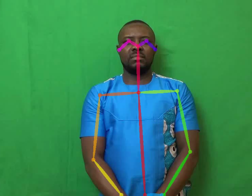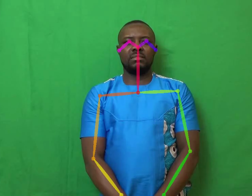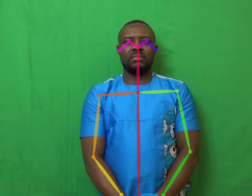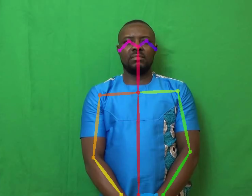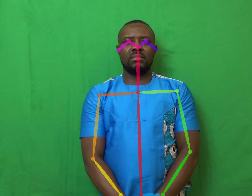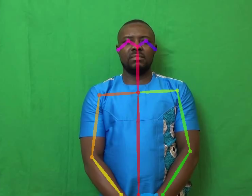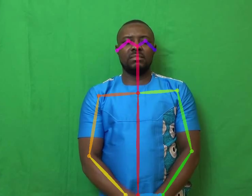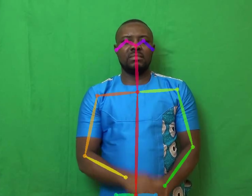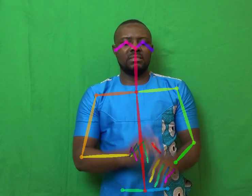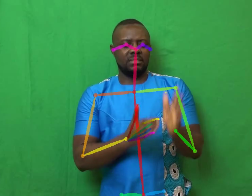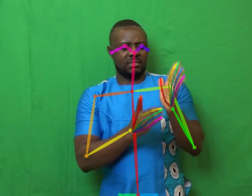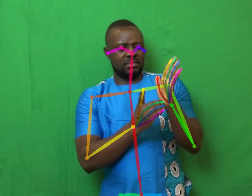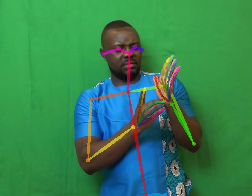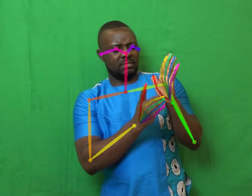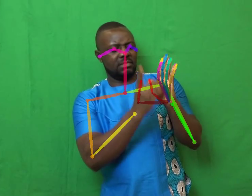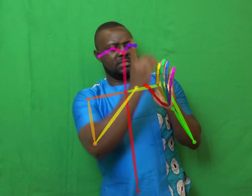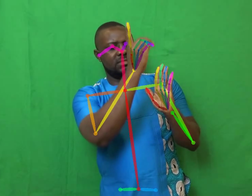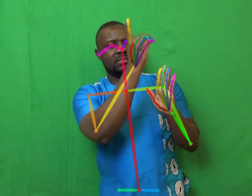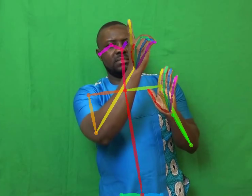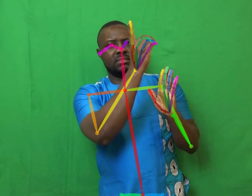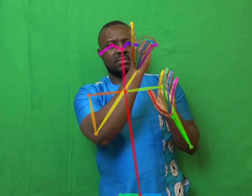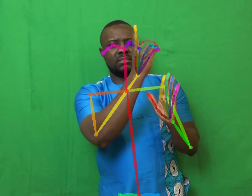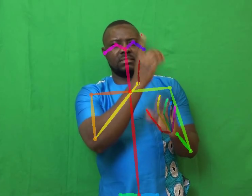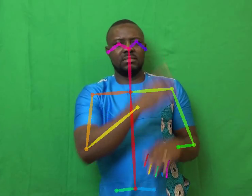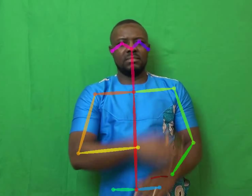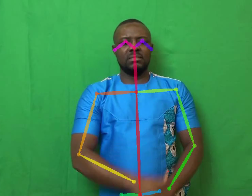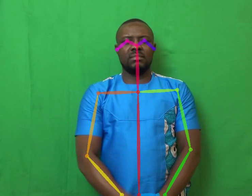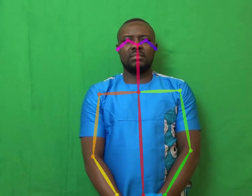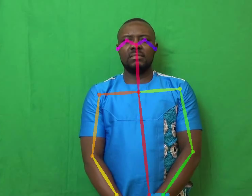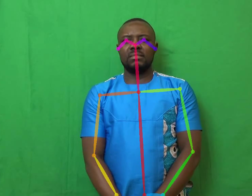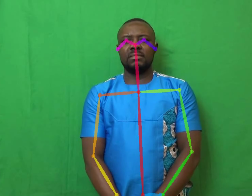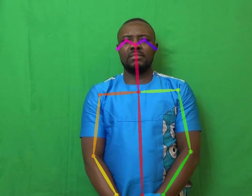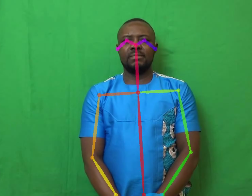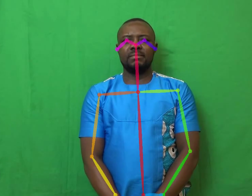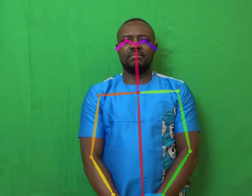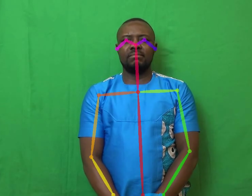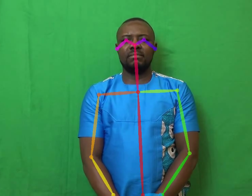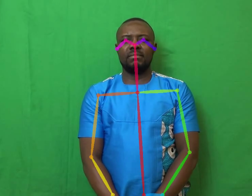development